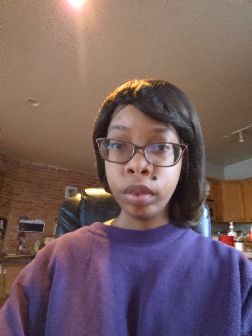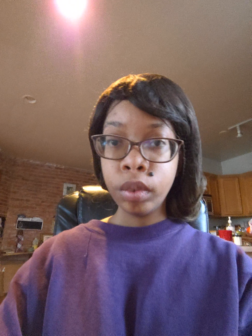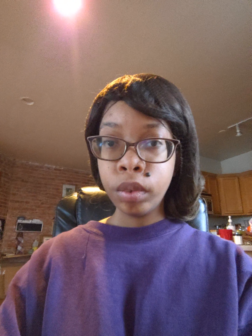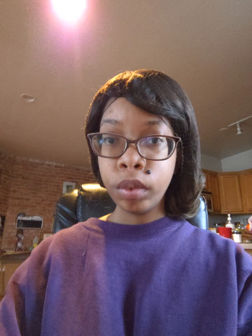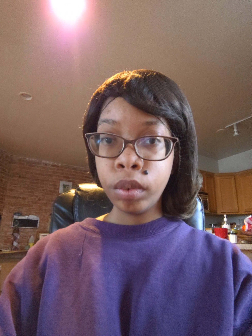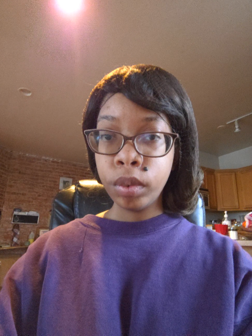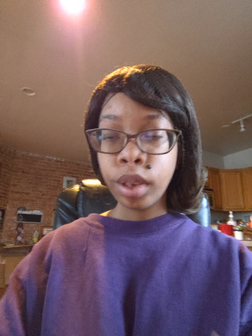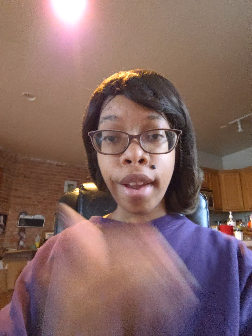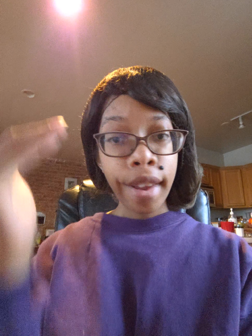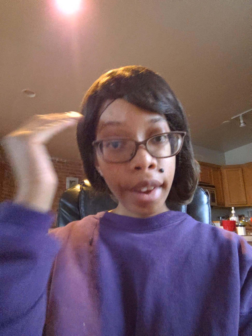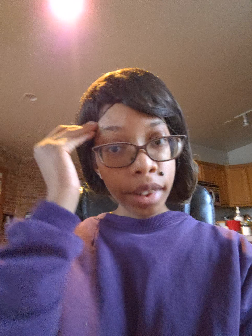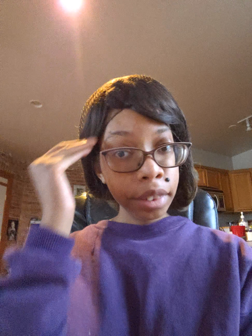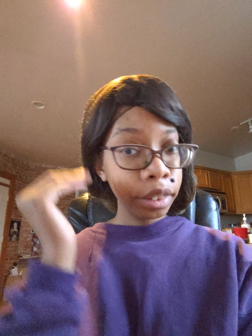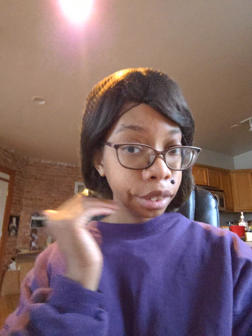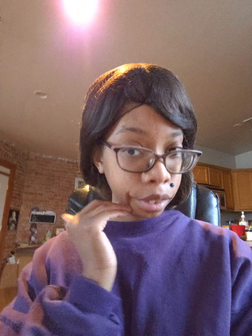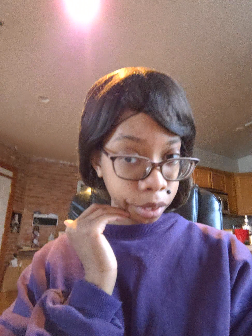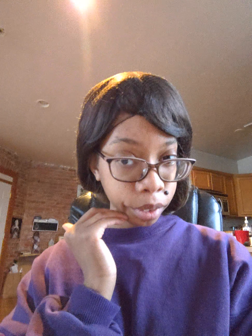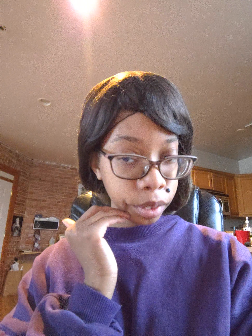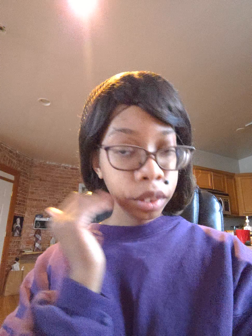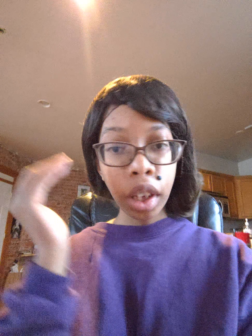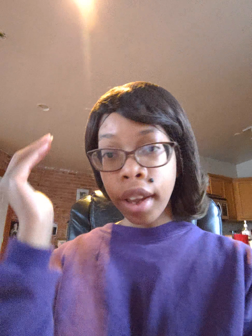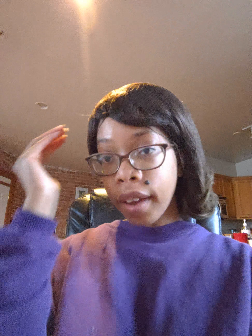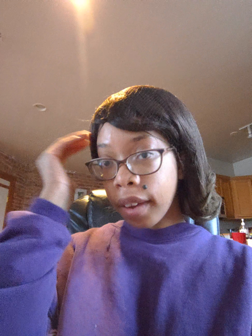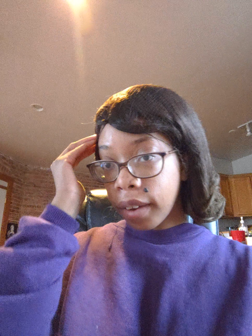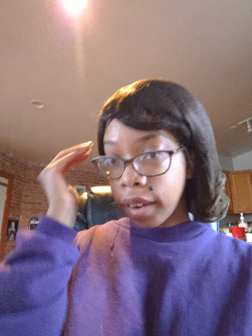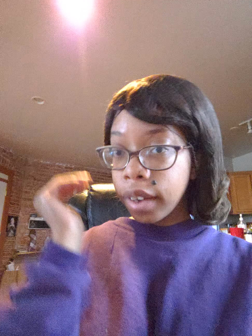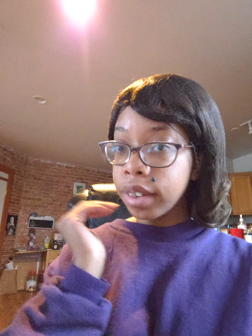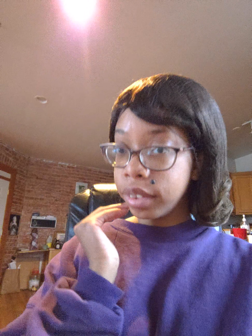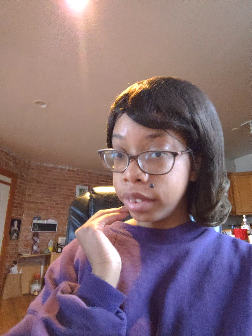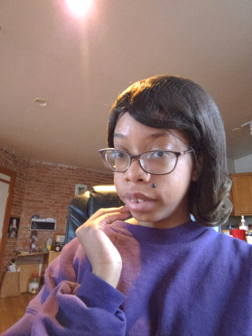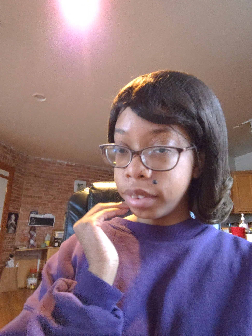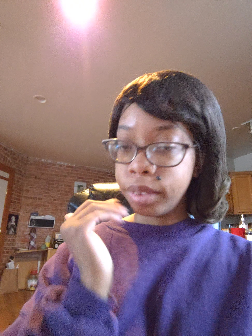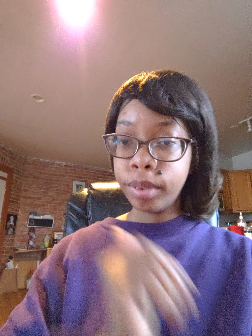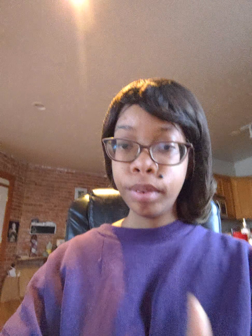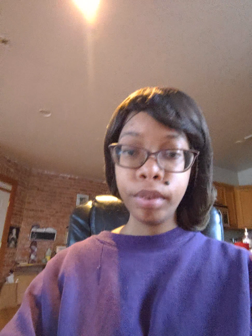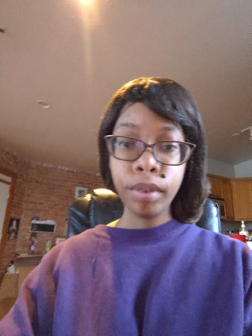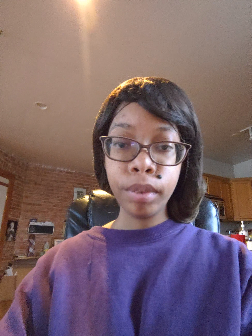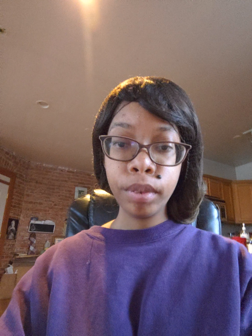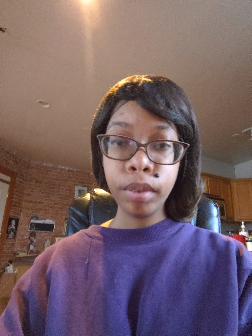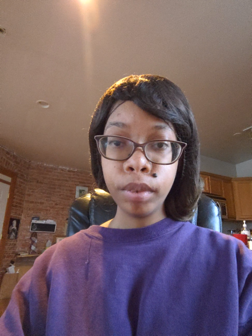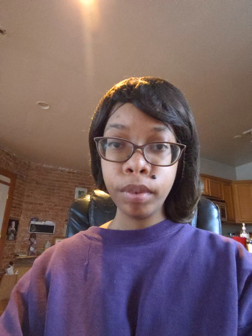head